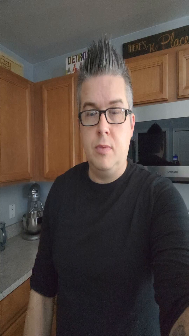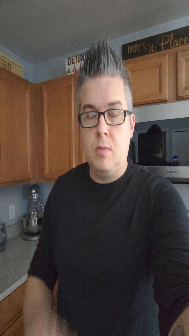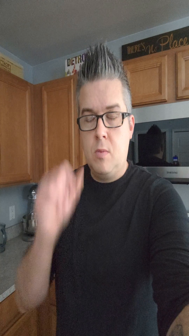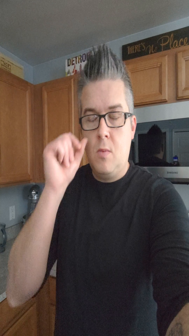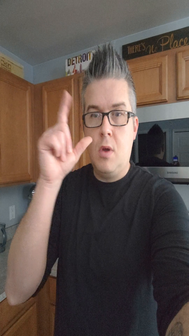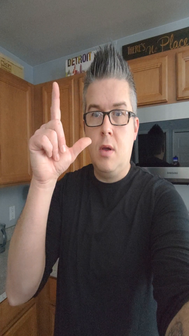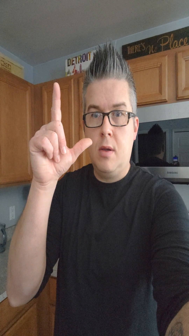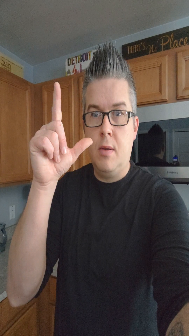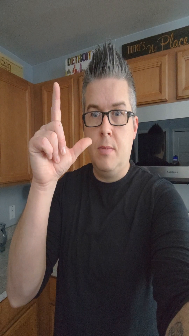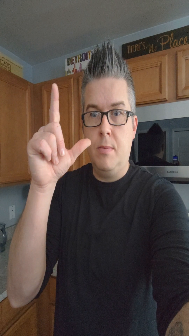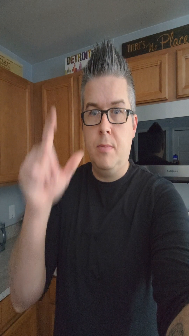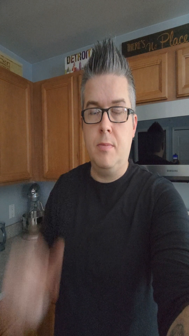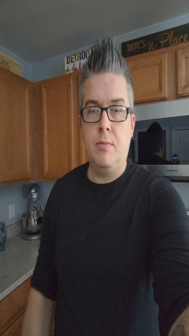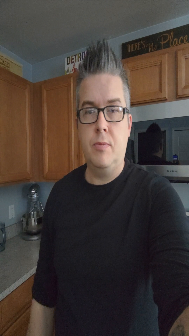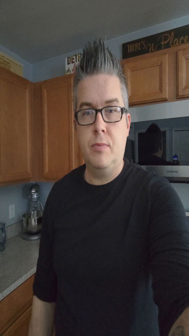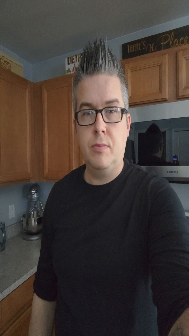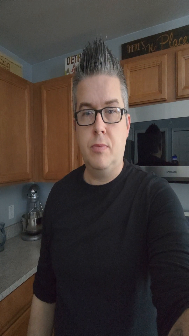wake